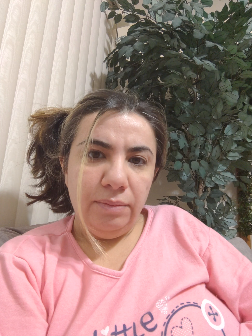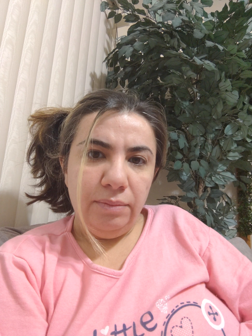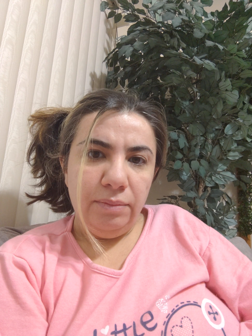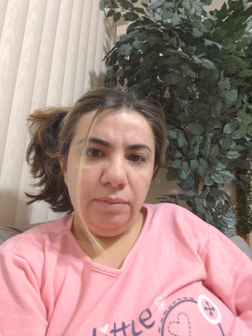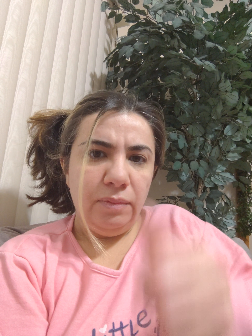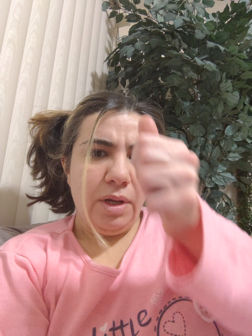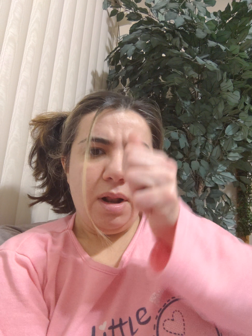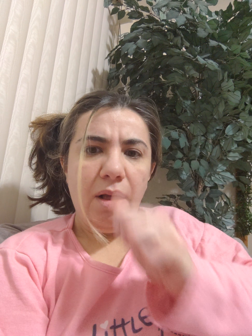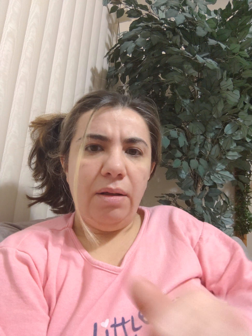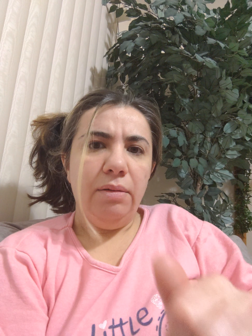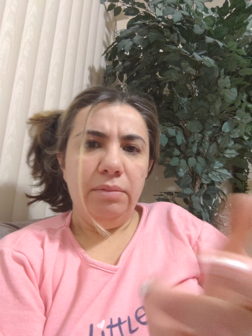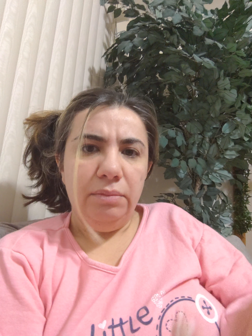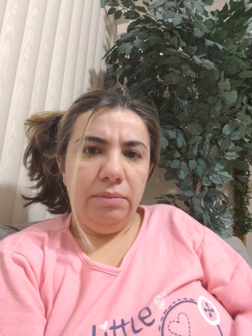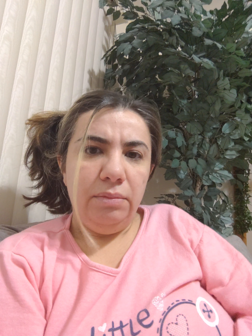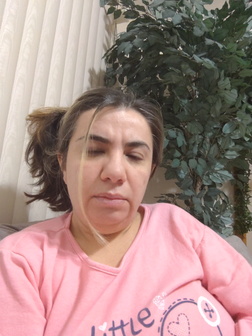beside